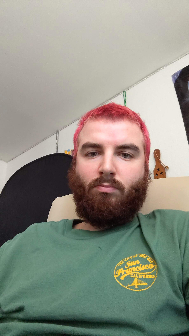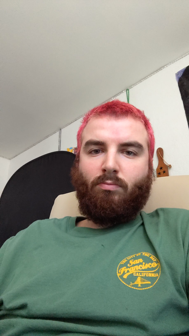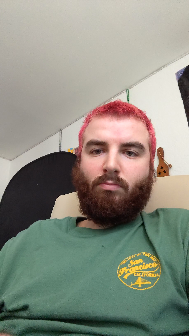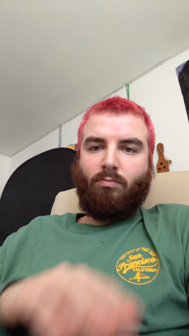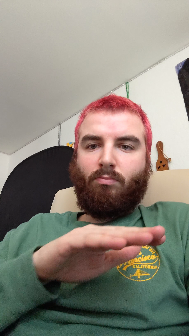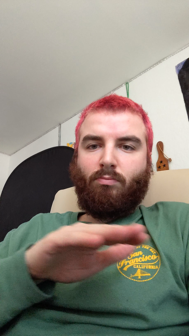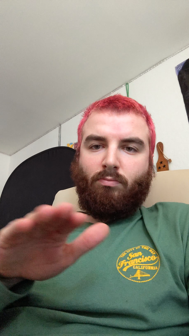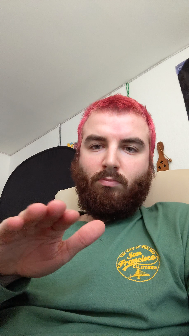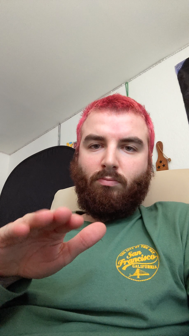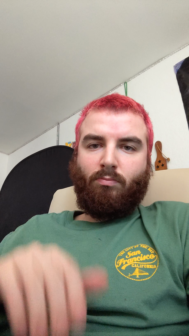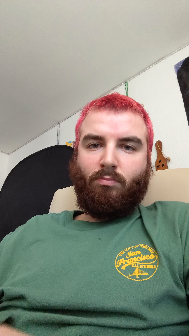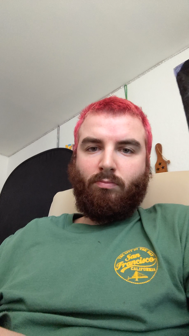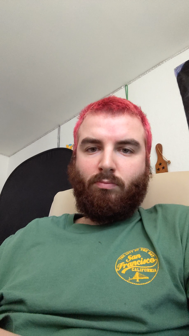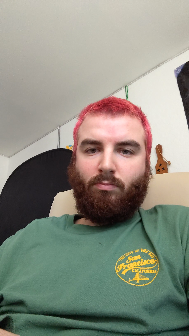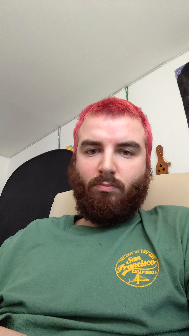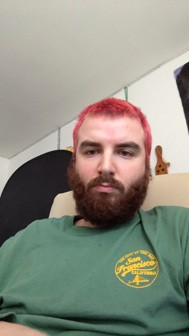nice